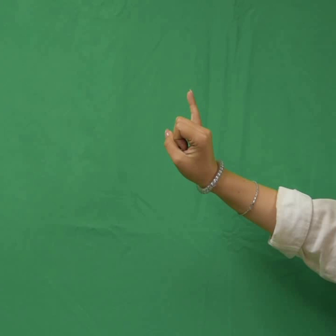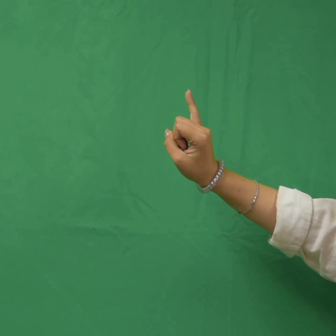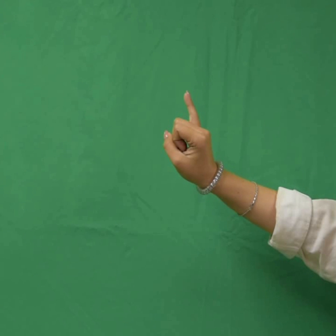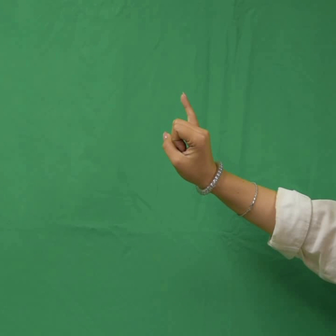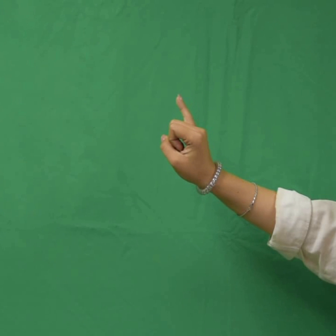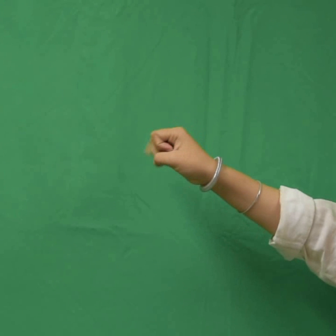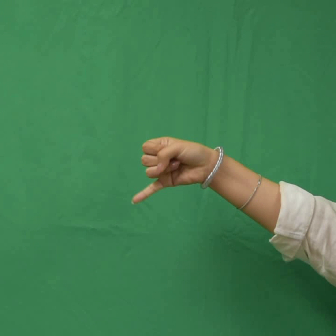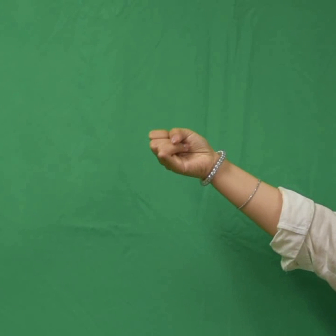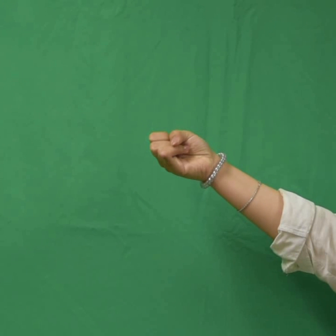J